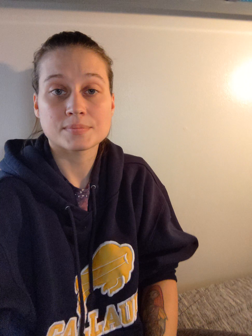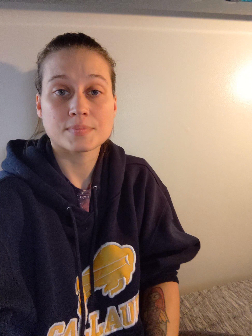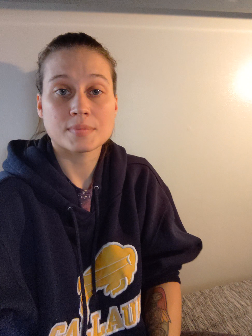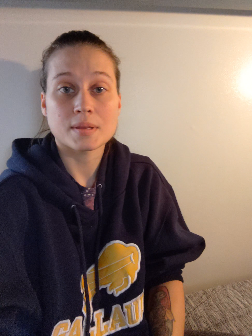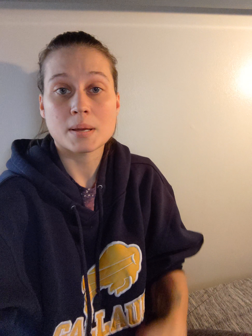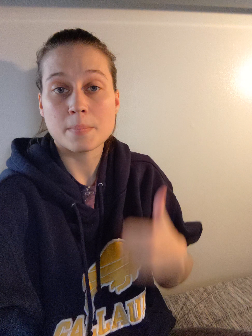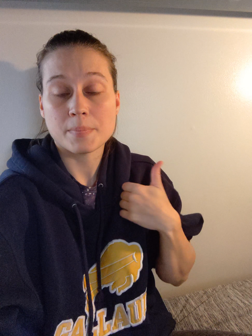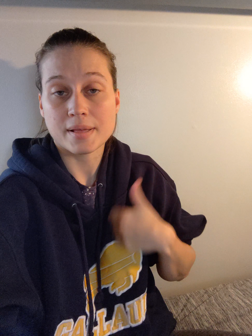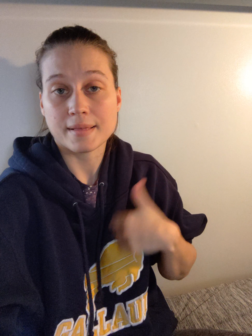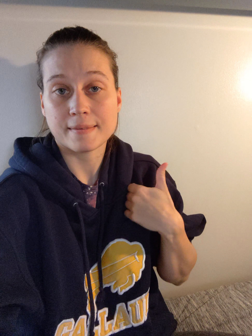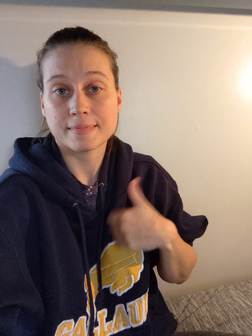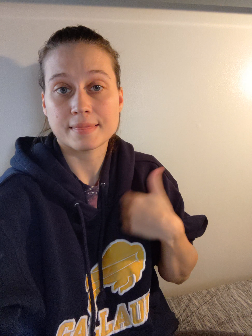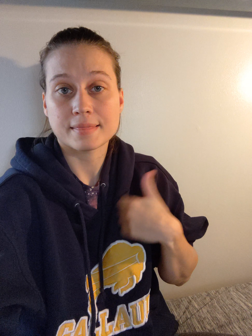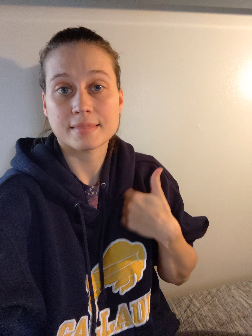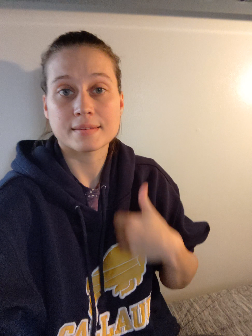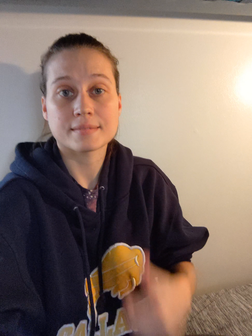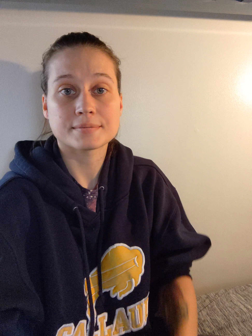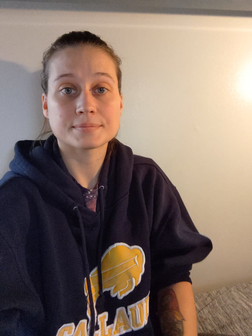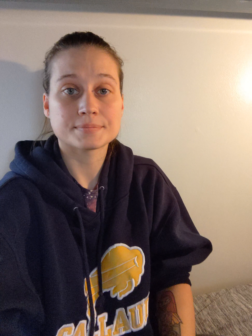bath